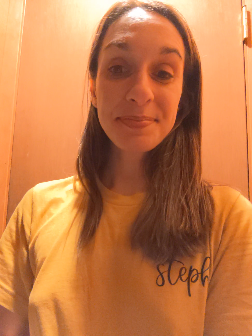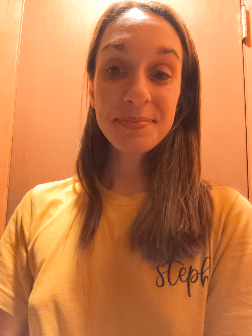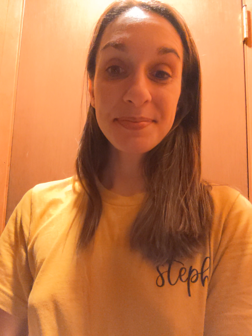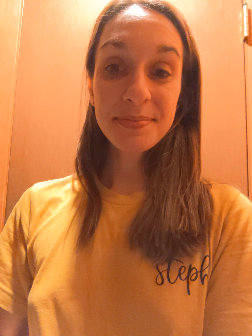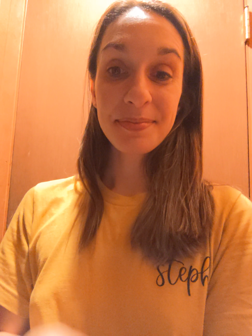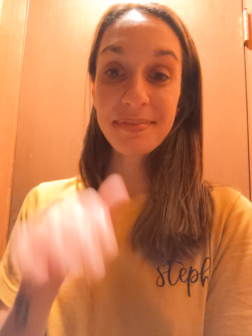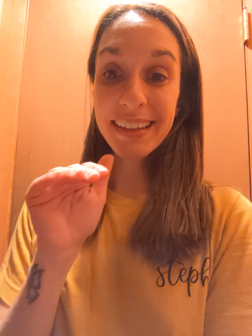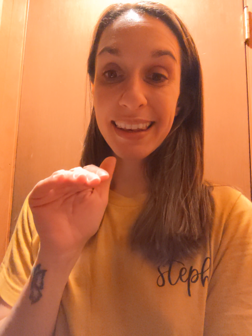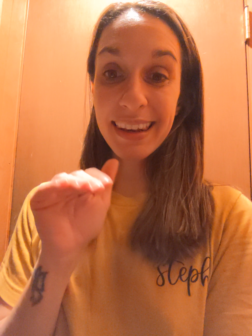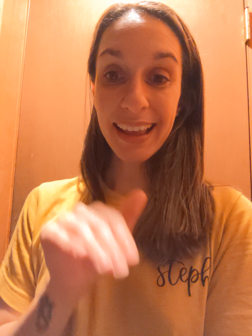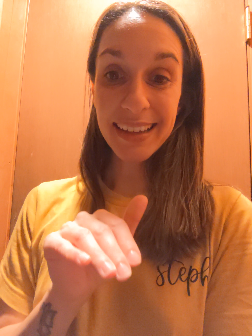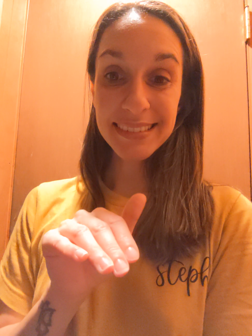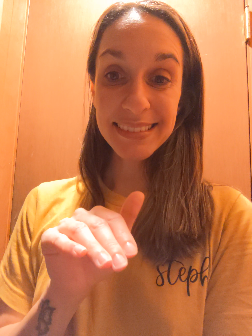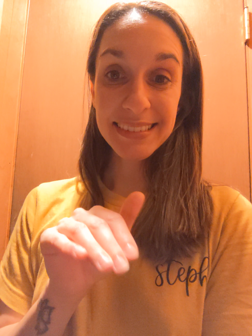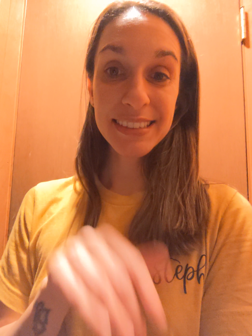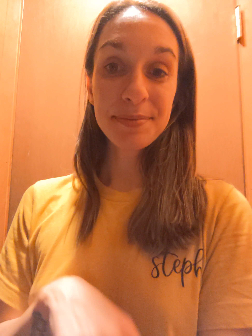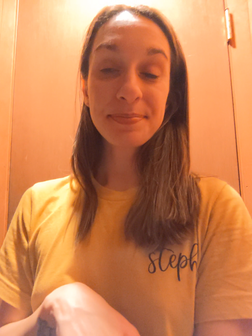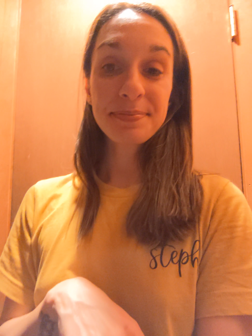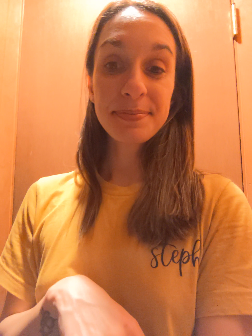night